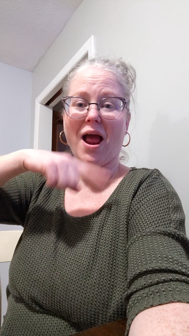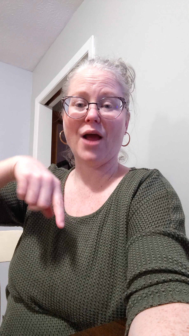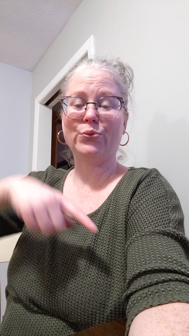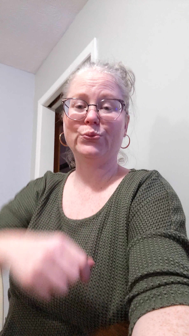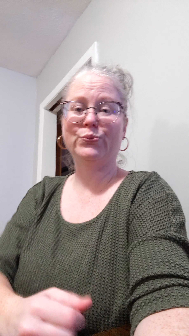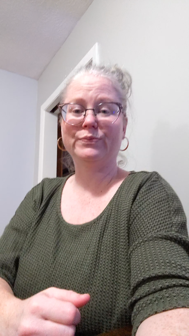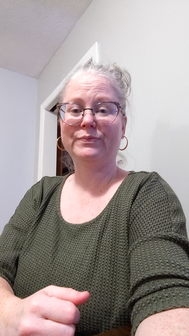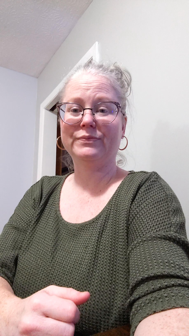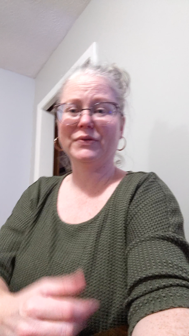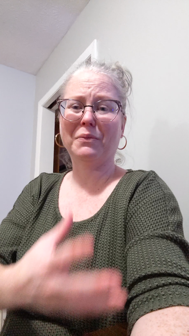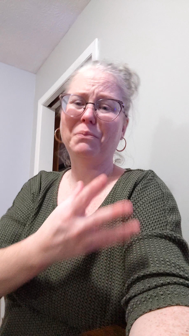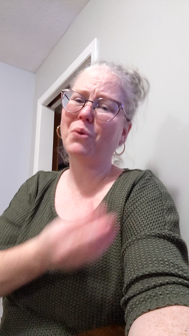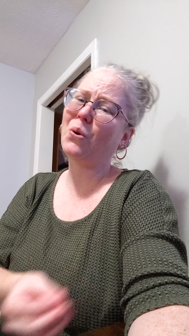poor